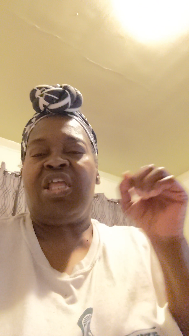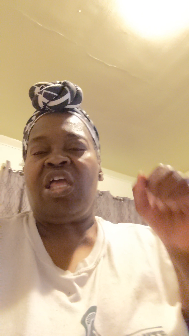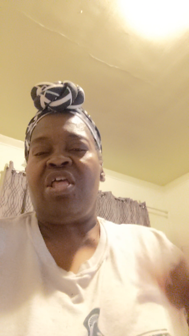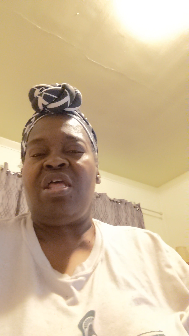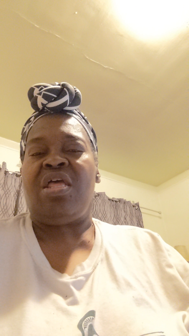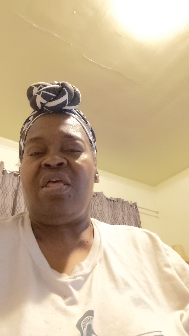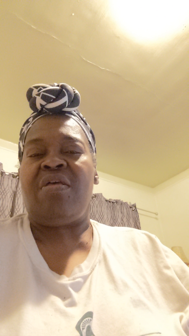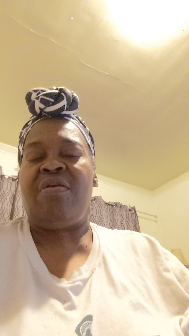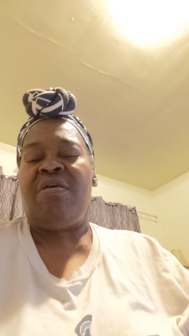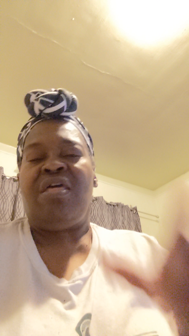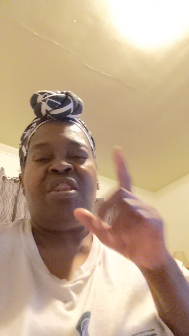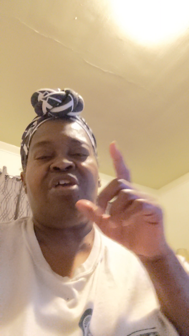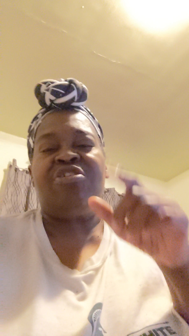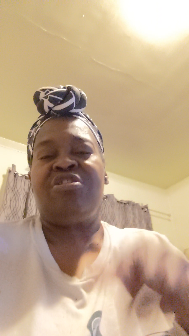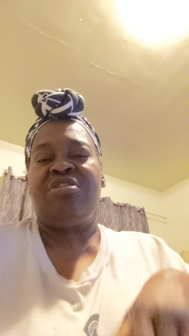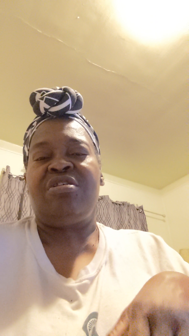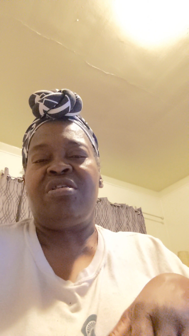lunch